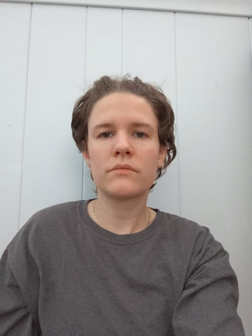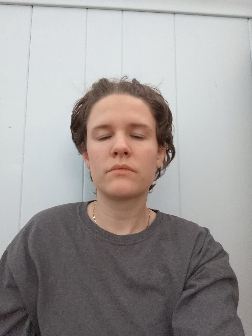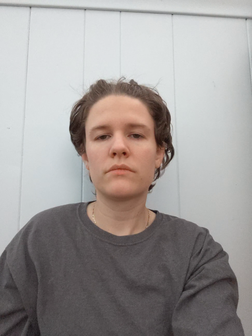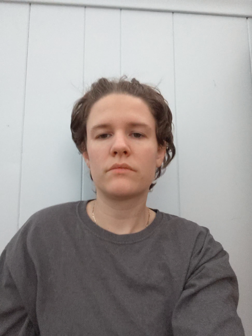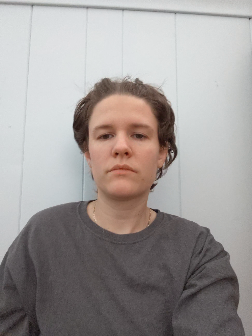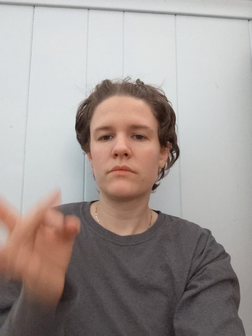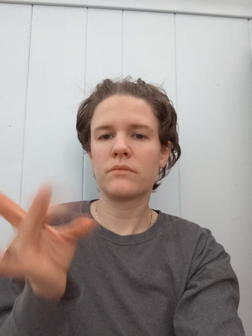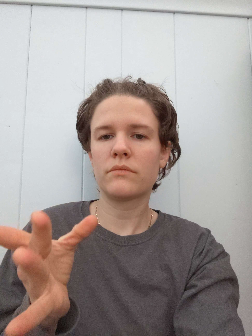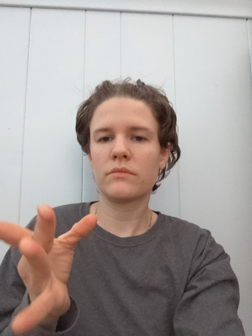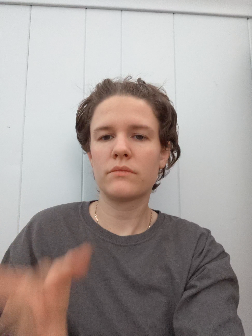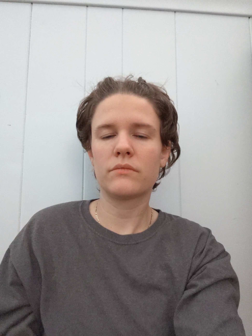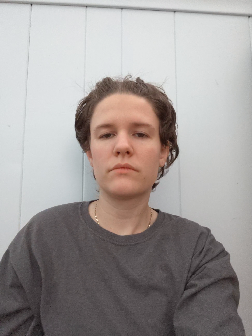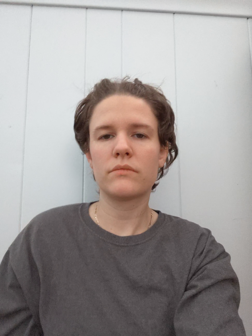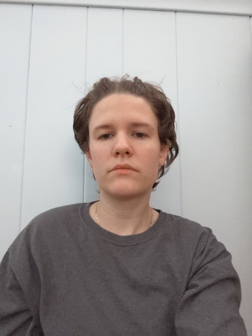hate